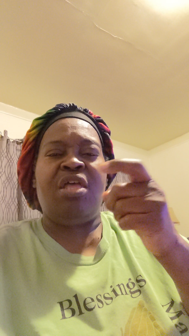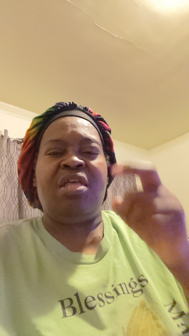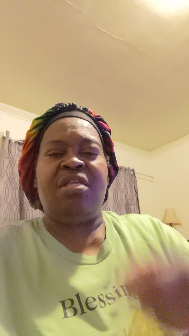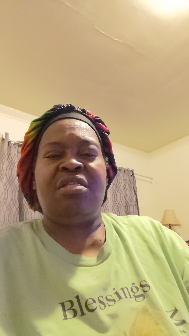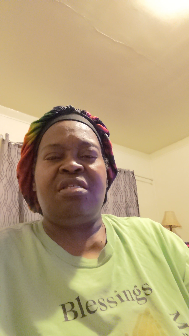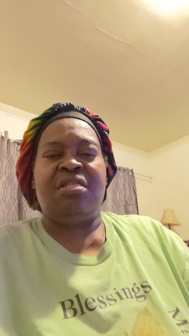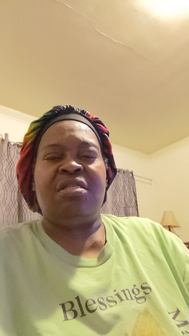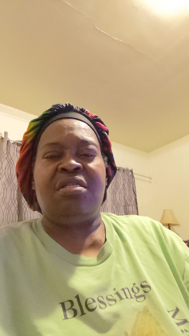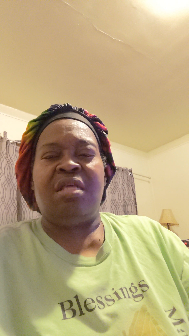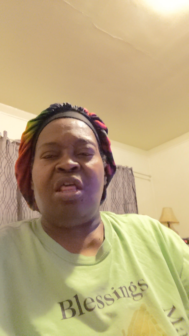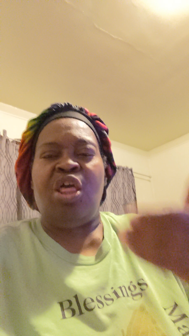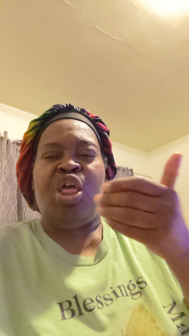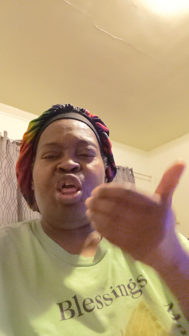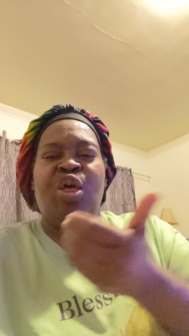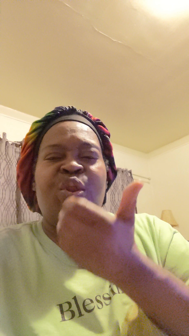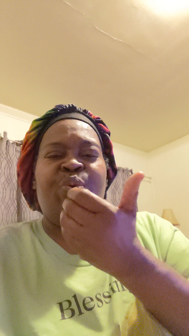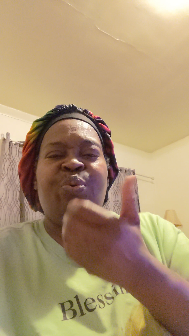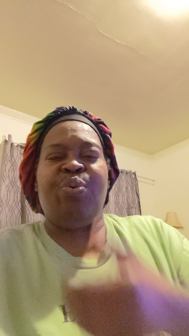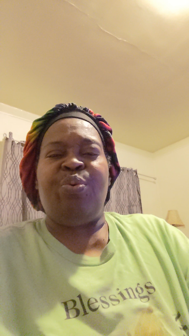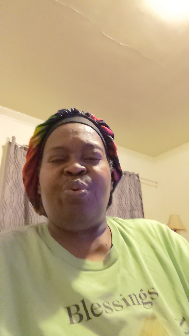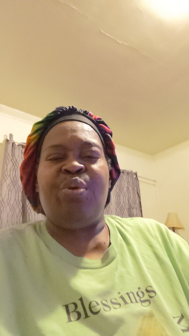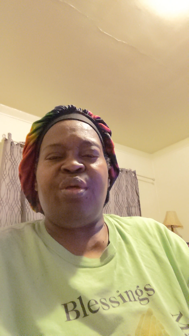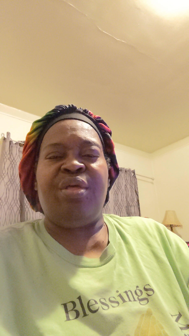new